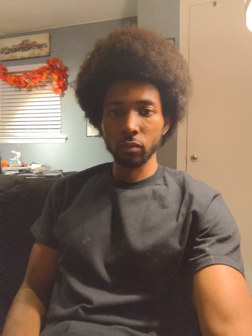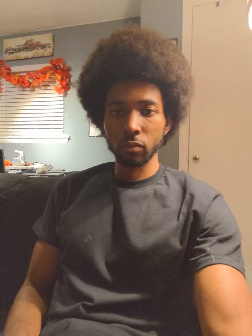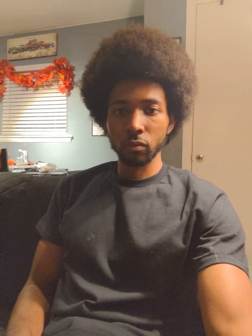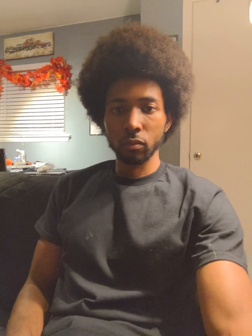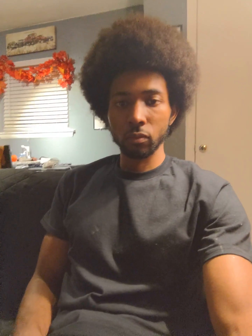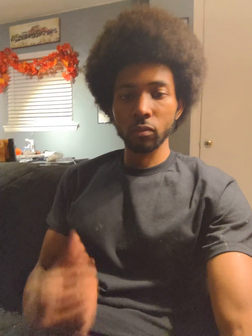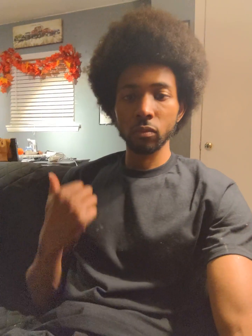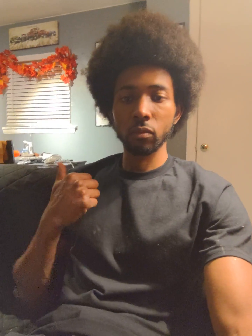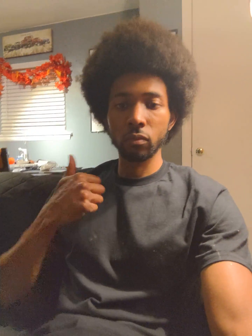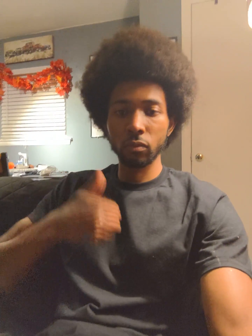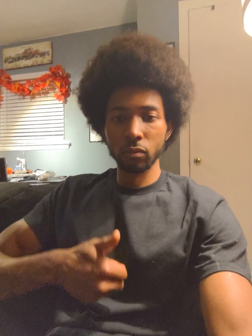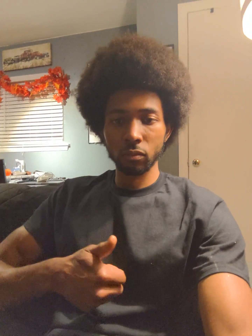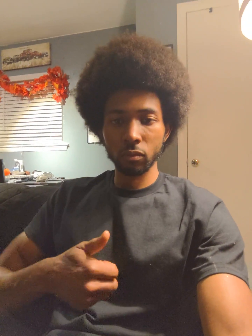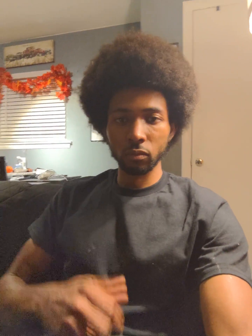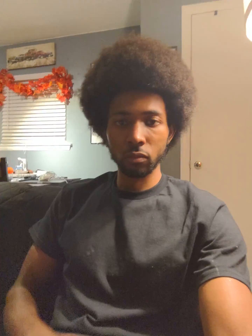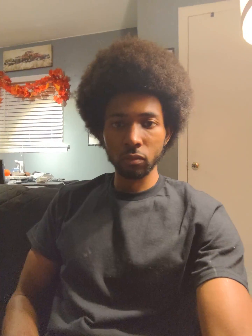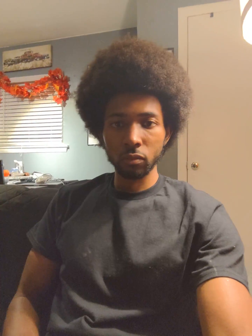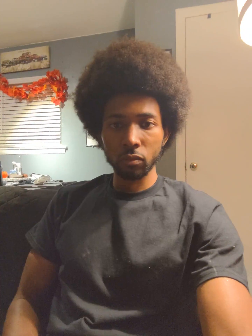coats